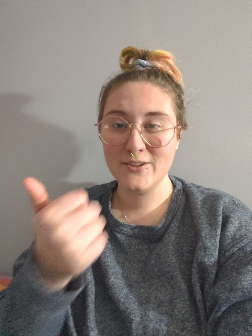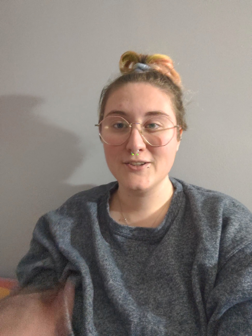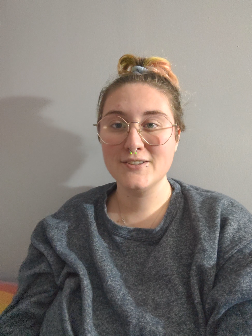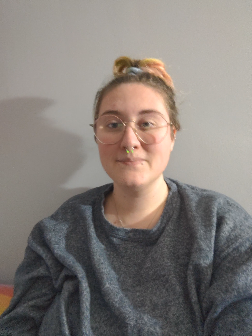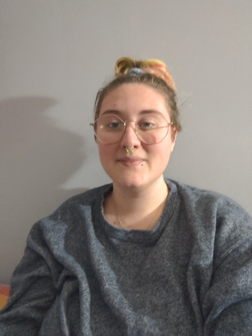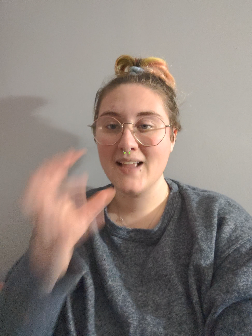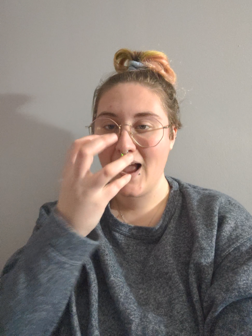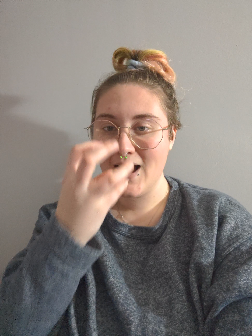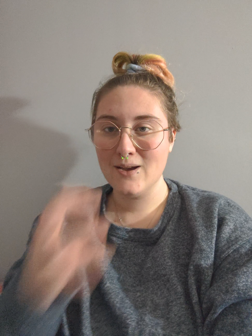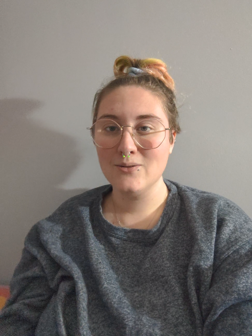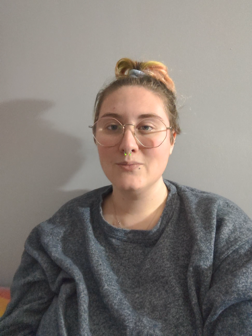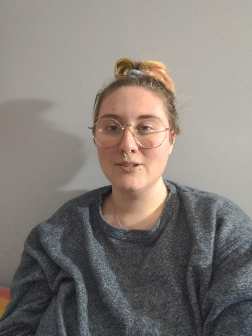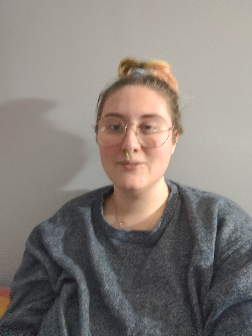clown